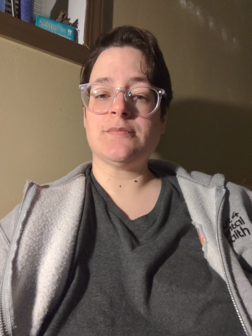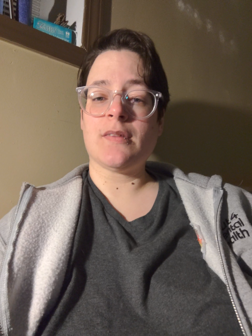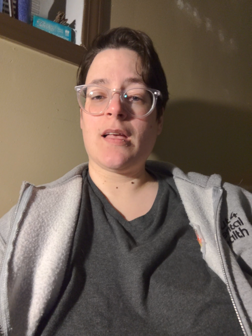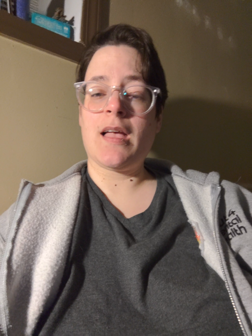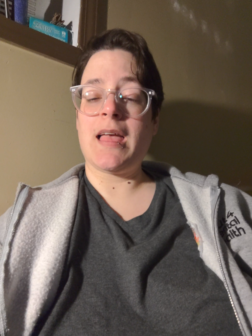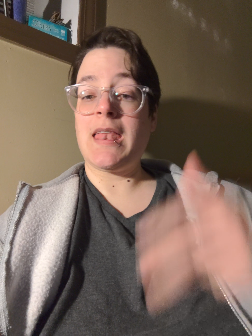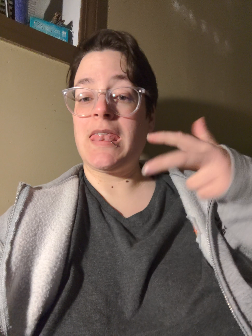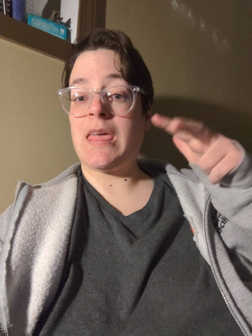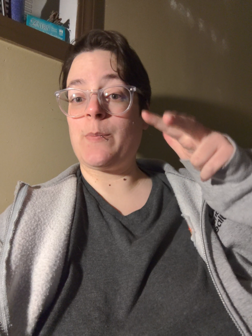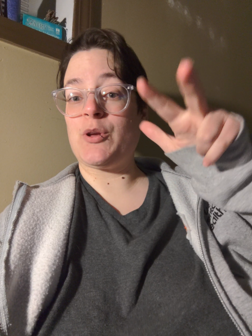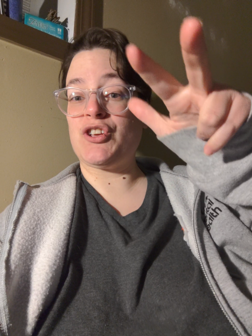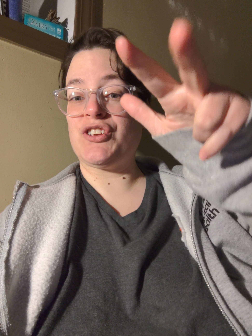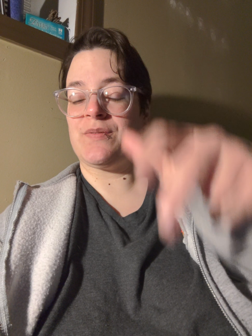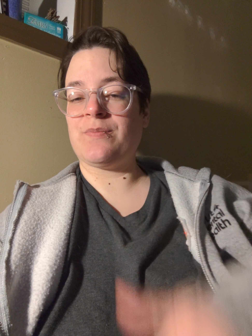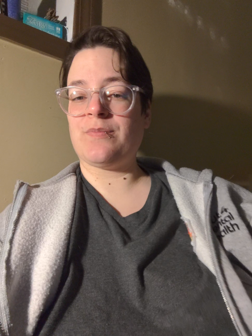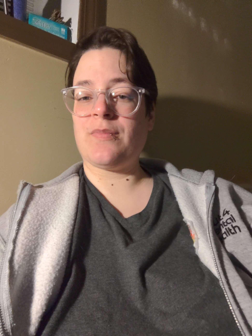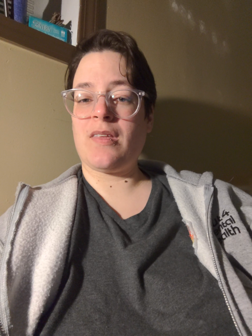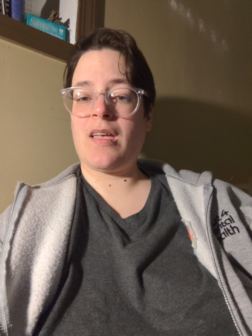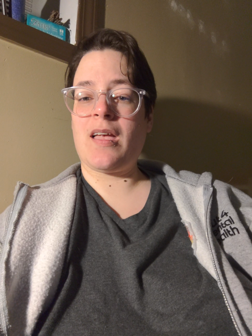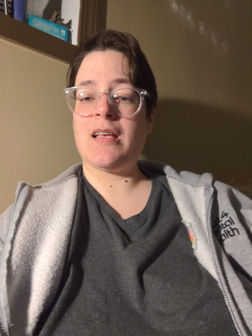helicopter